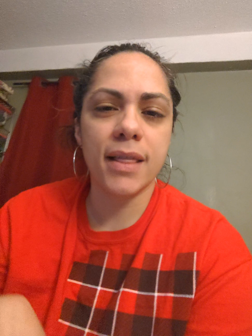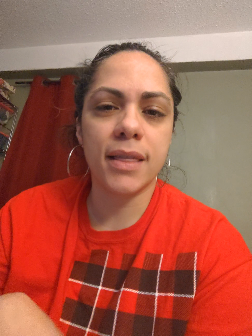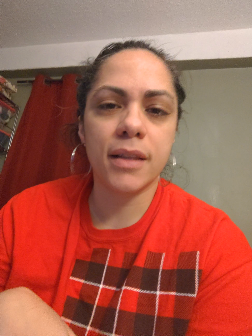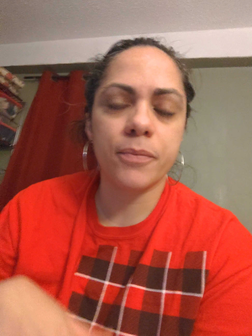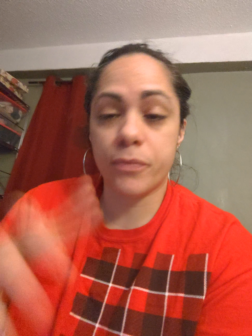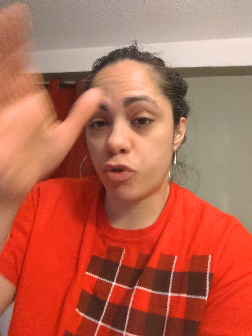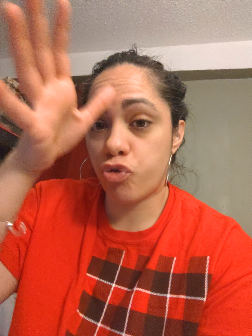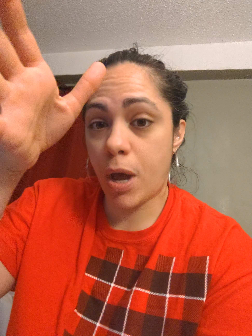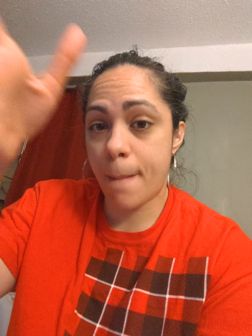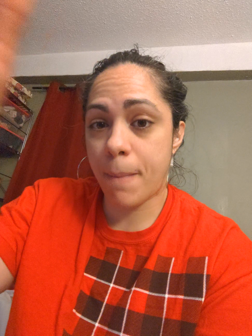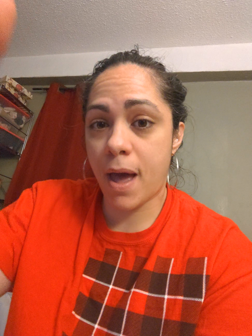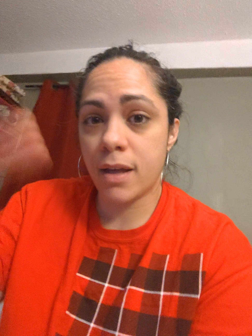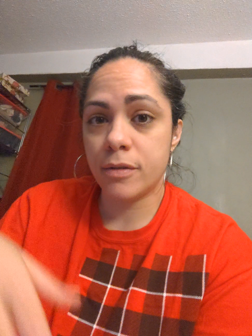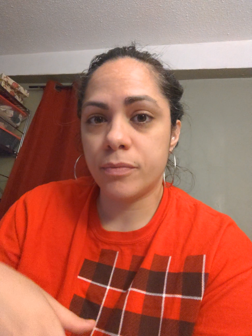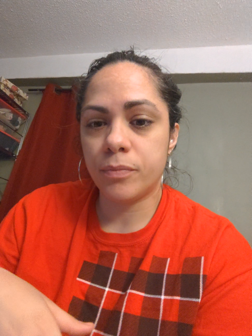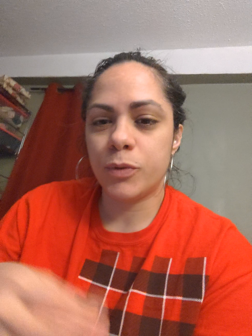grandpa